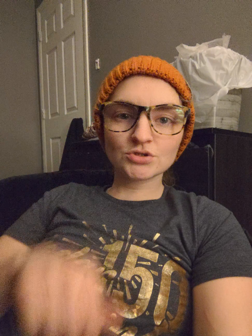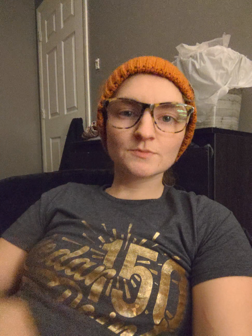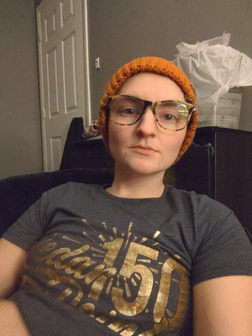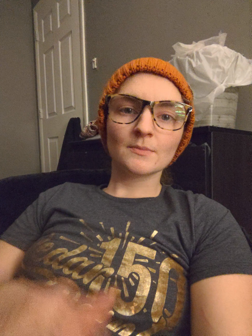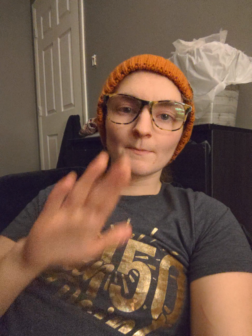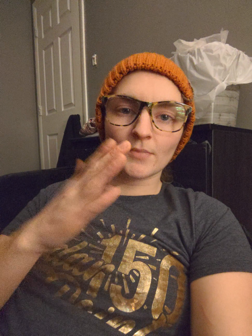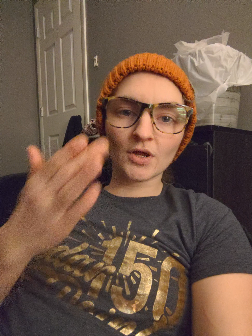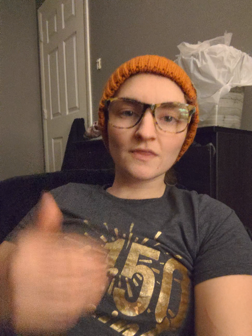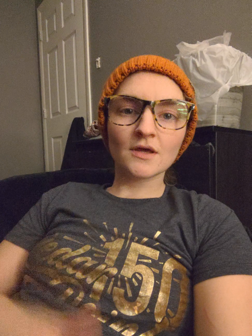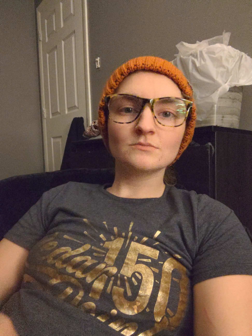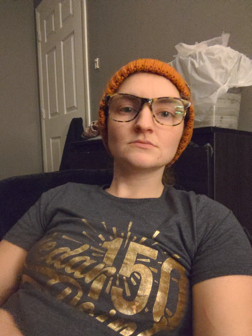book